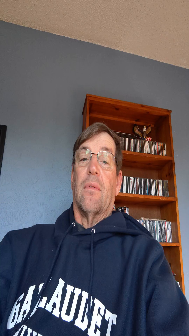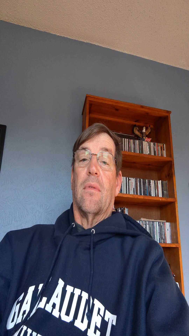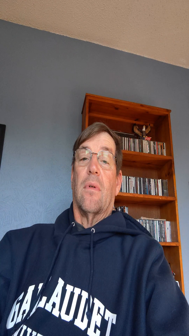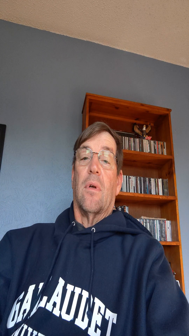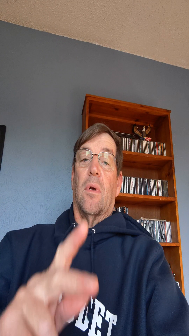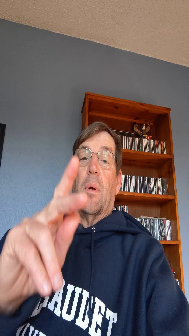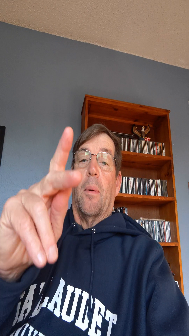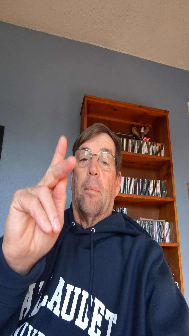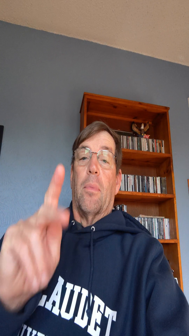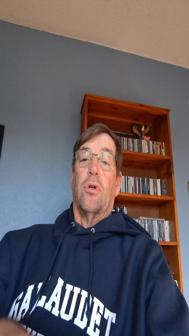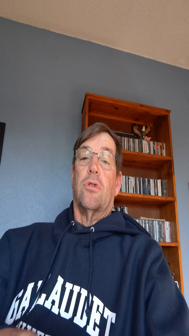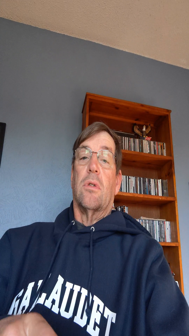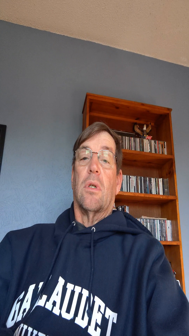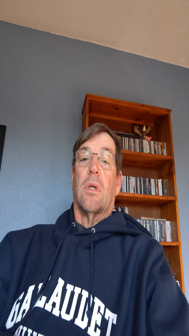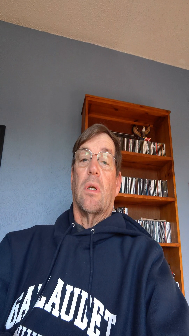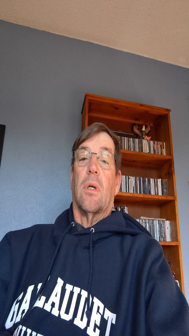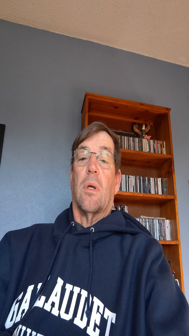person